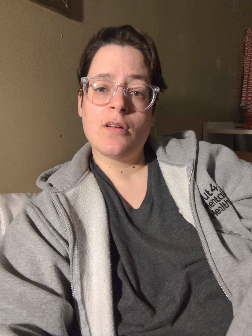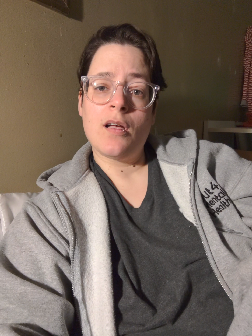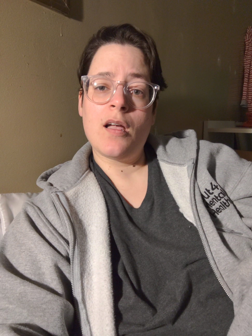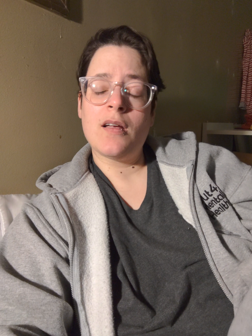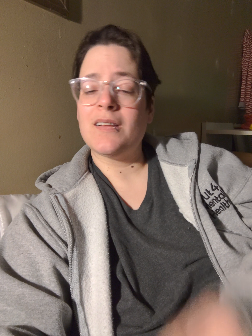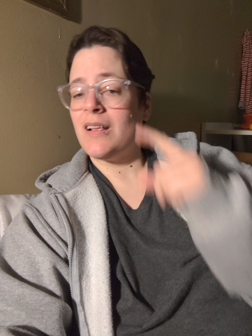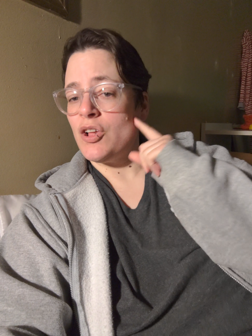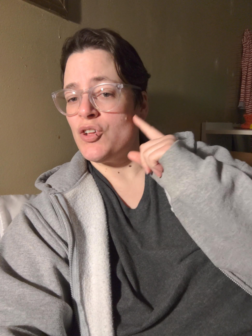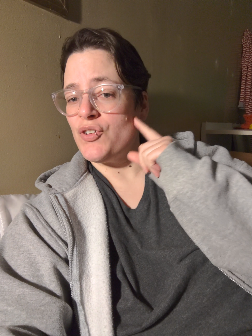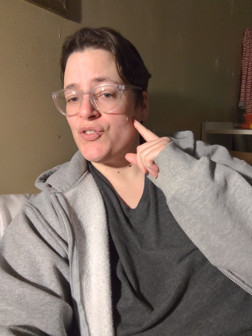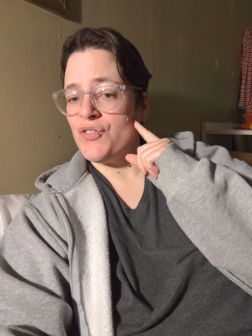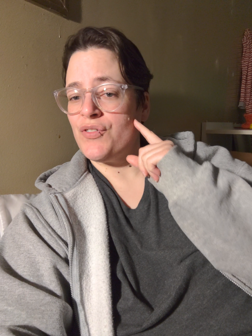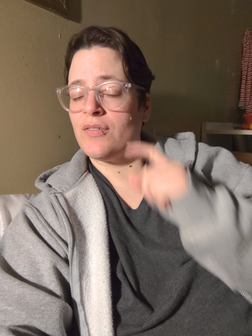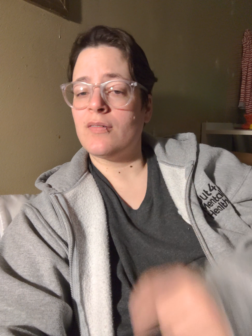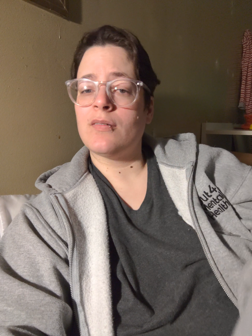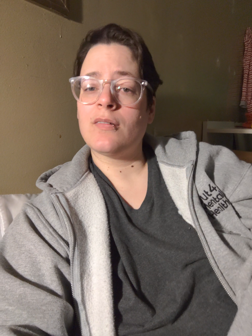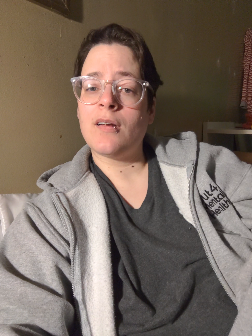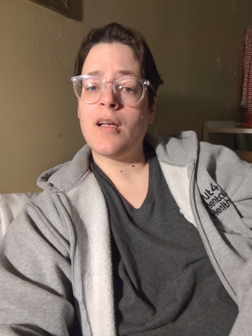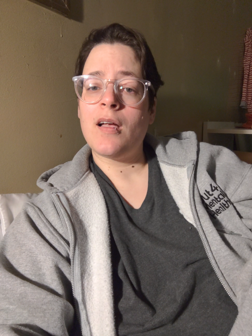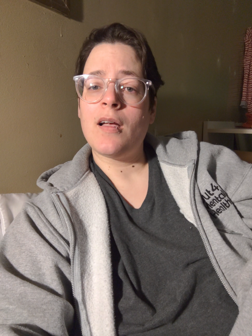hear